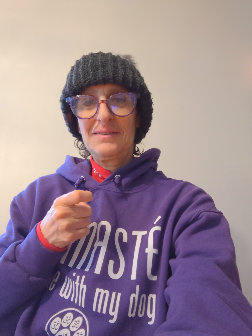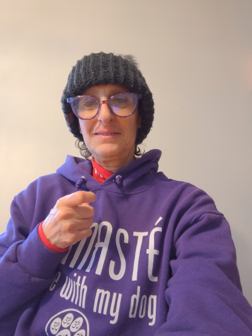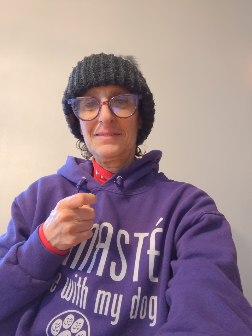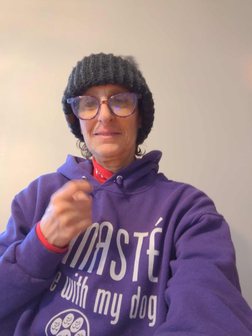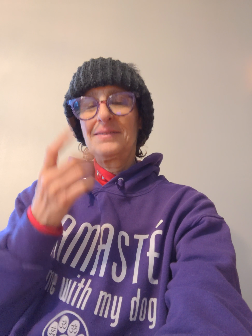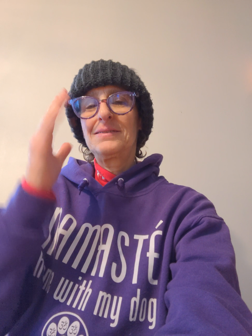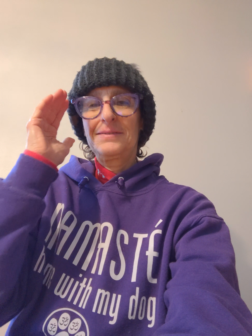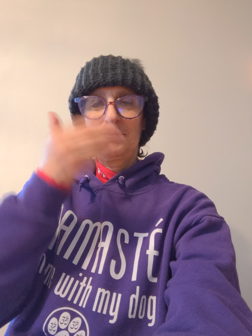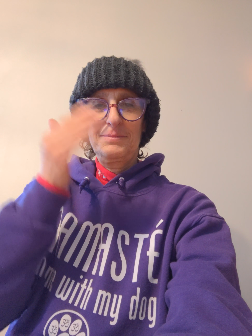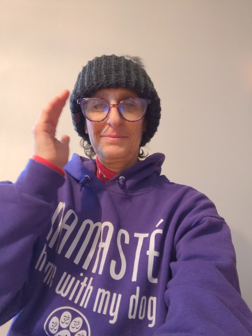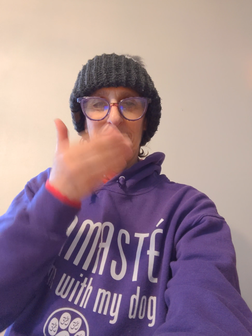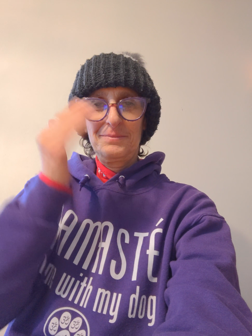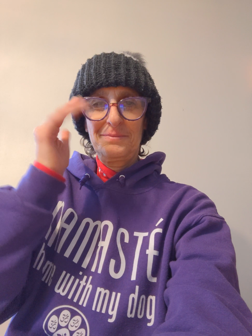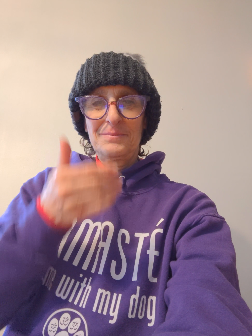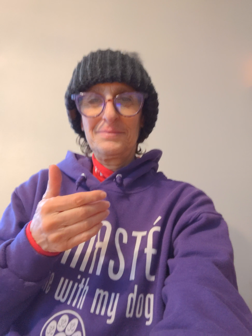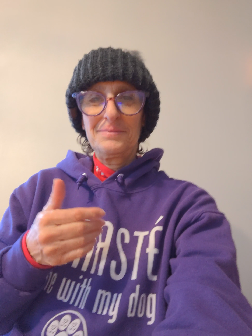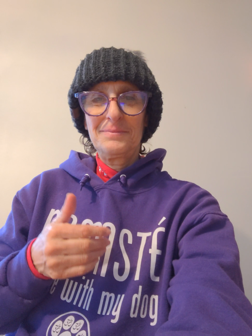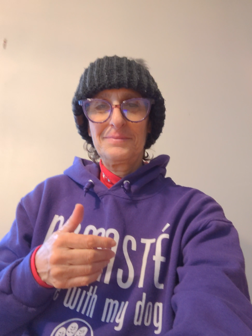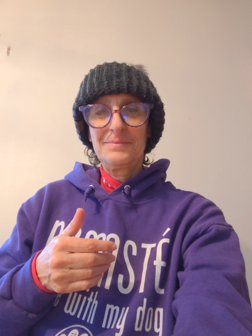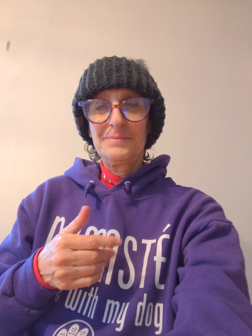sleepy